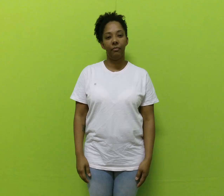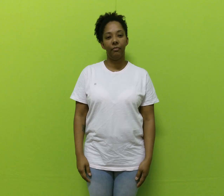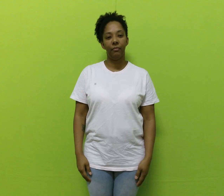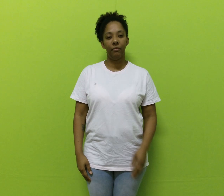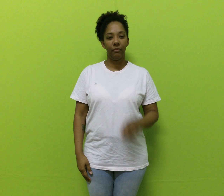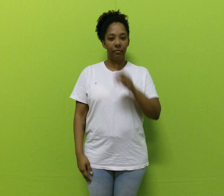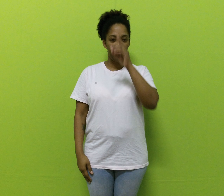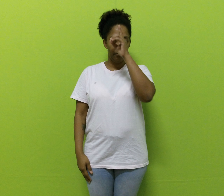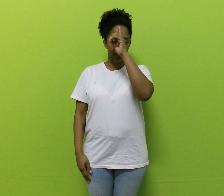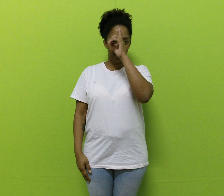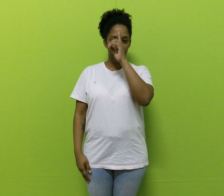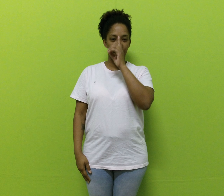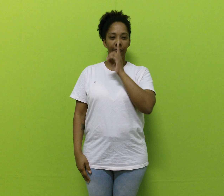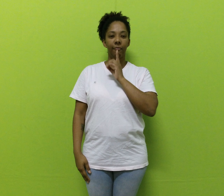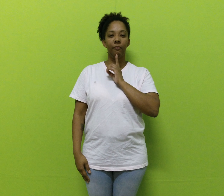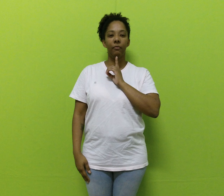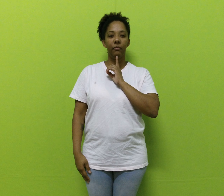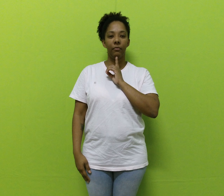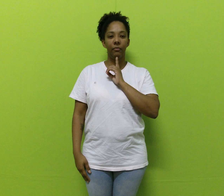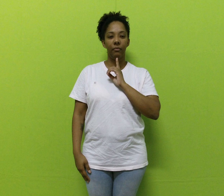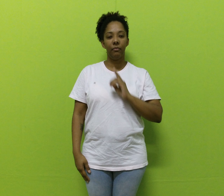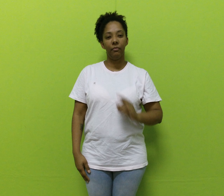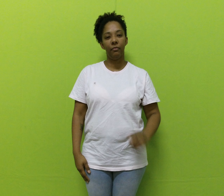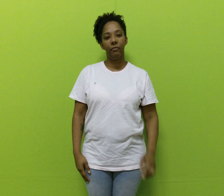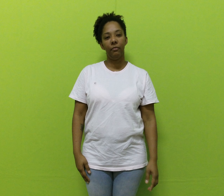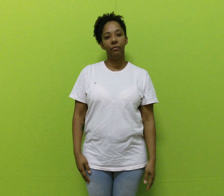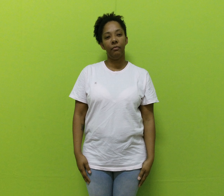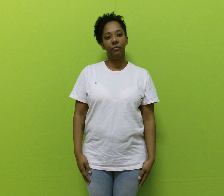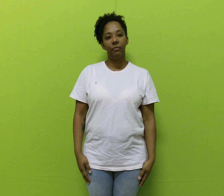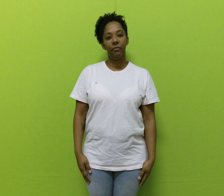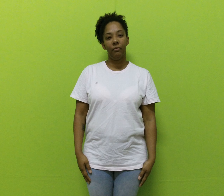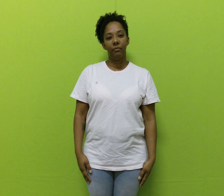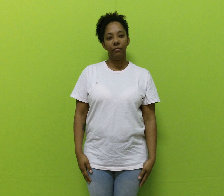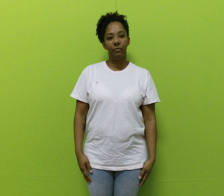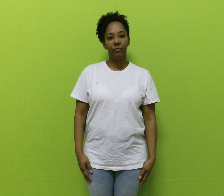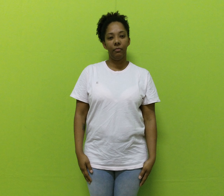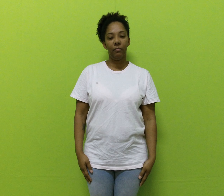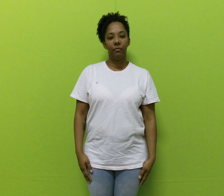amarelo